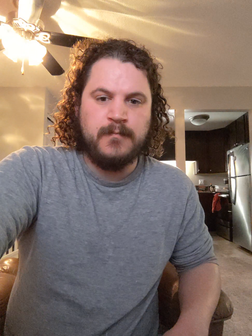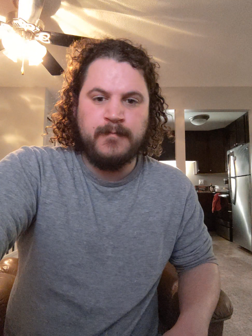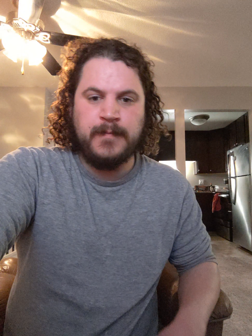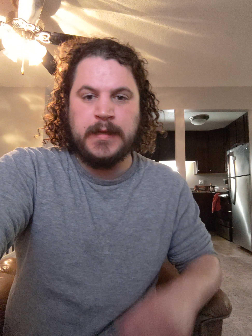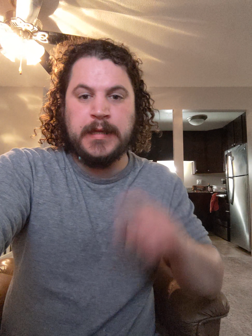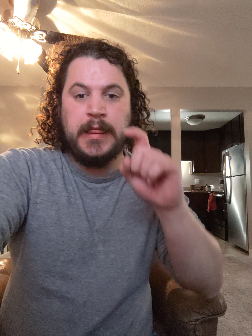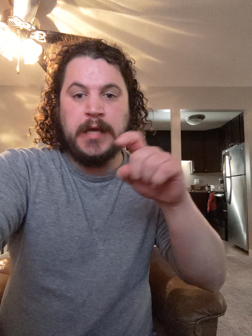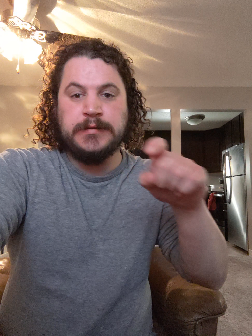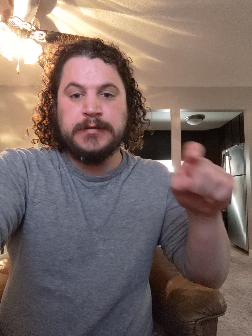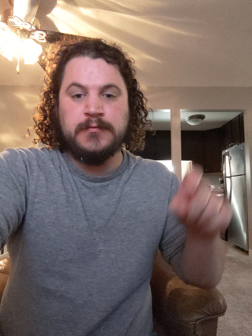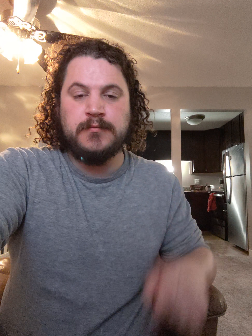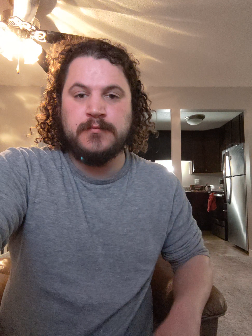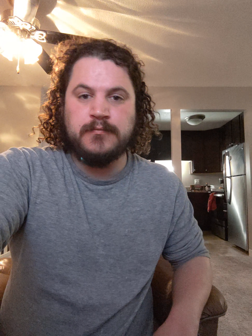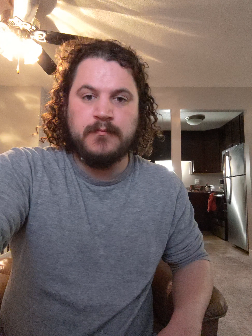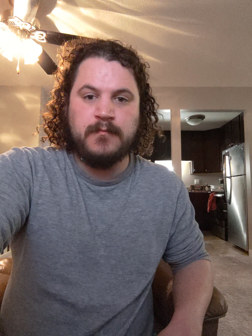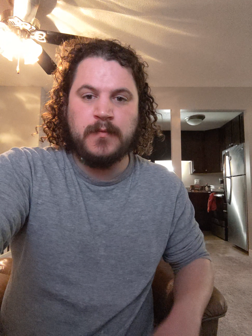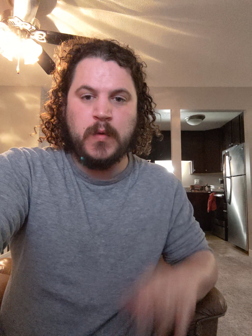closet